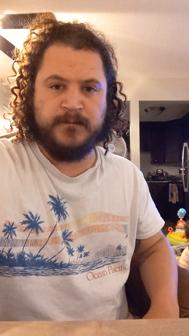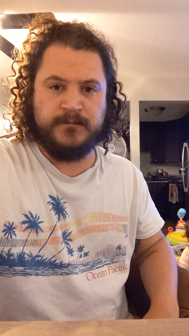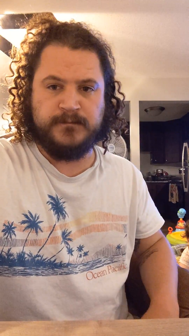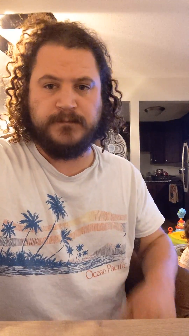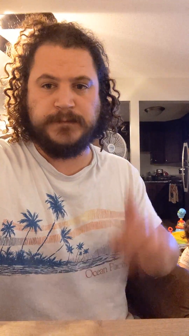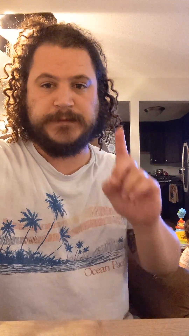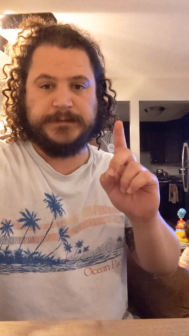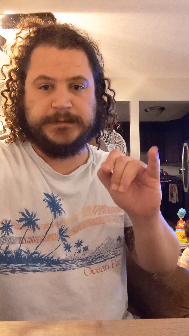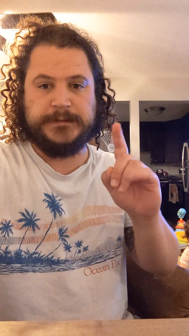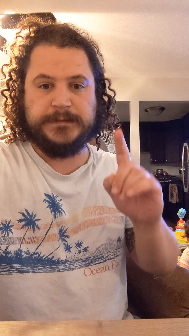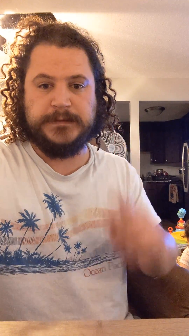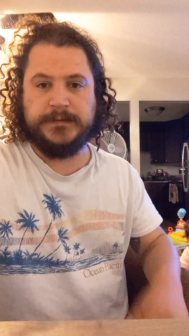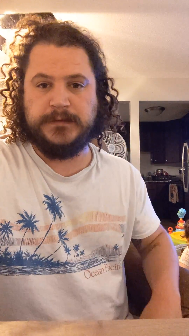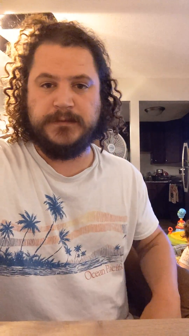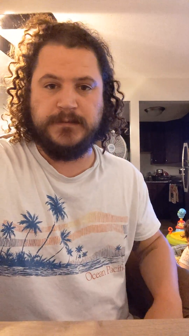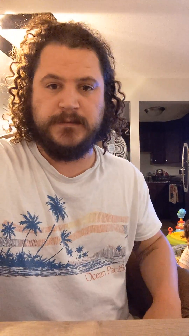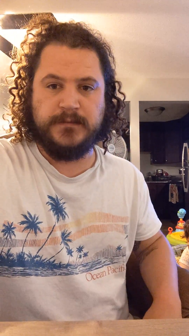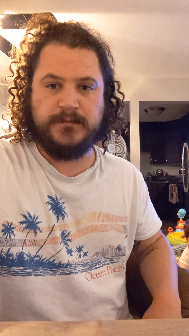did